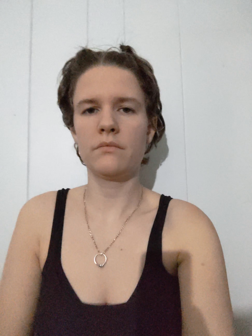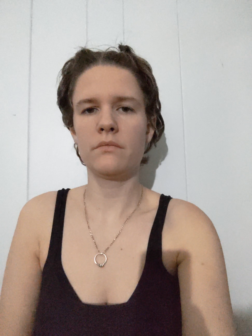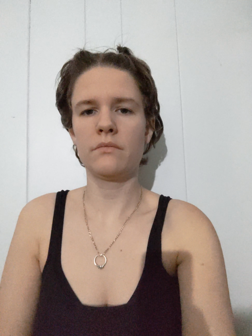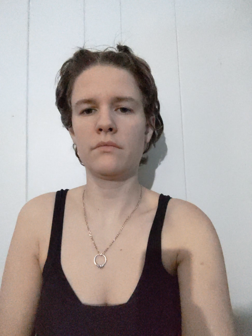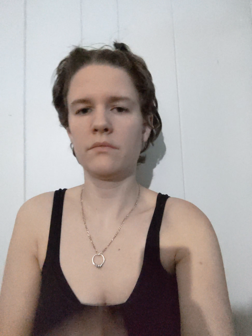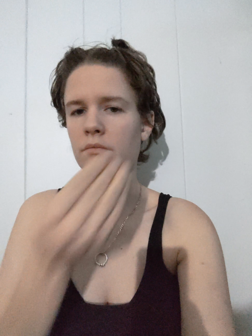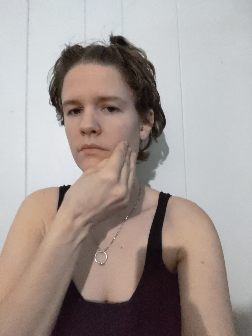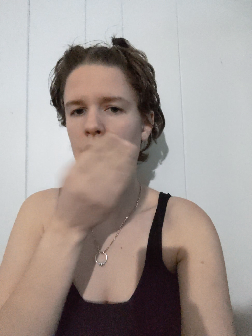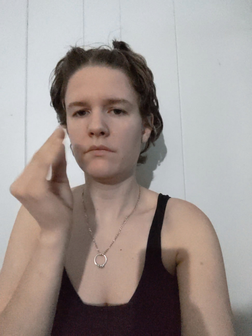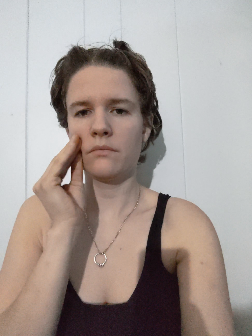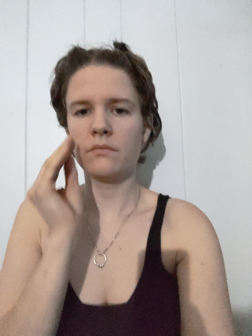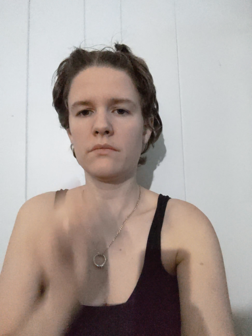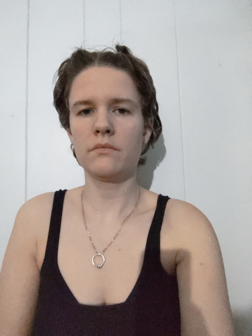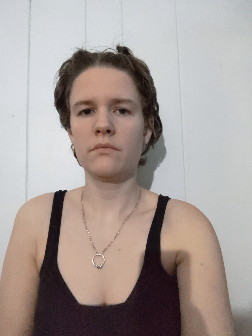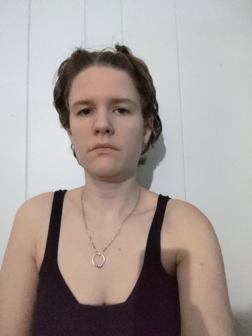flower